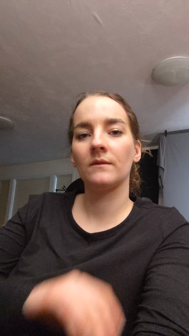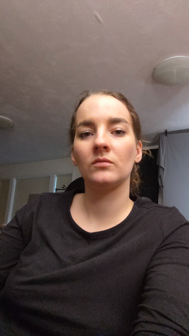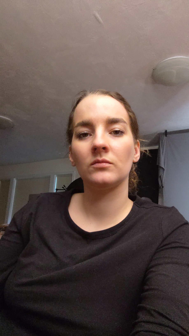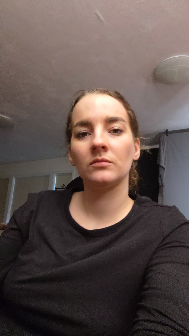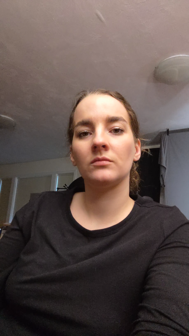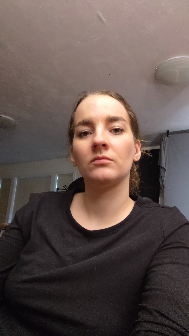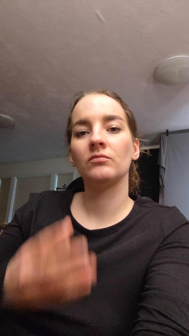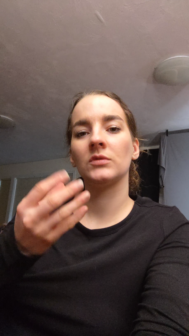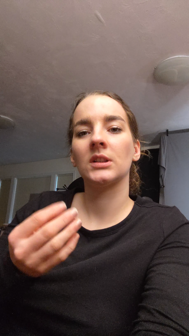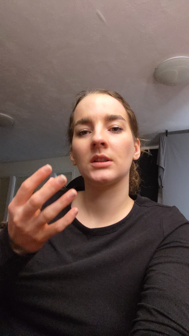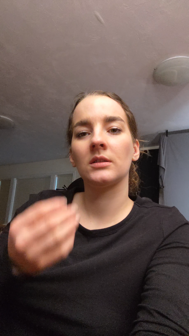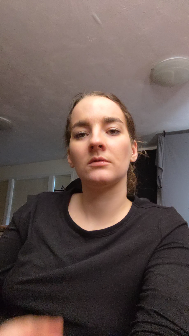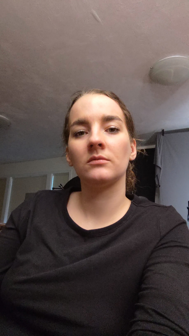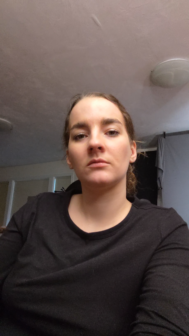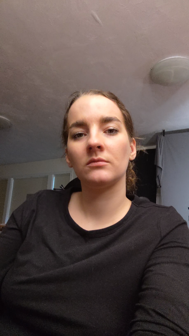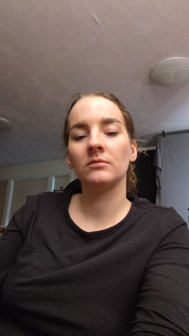gentle